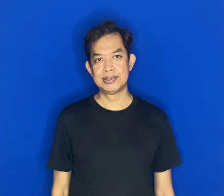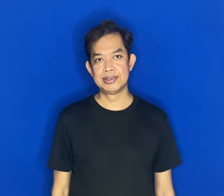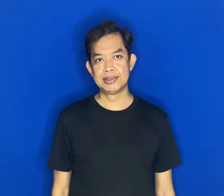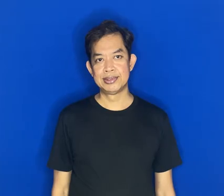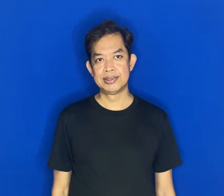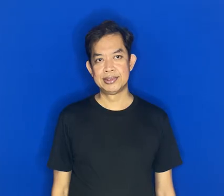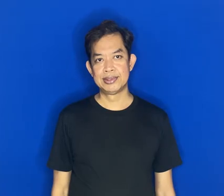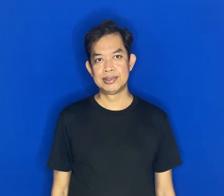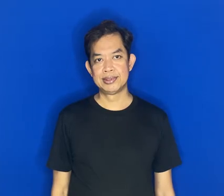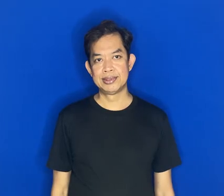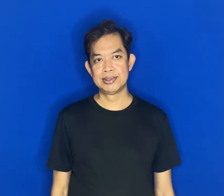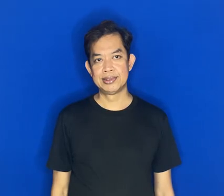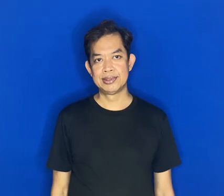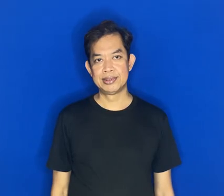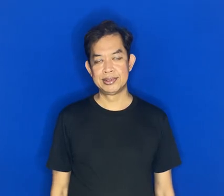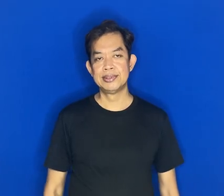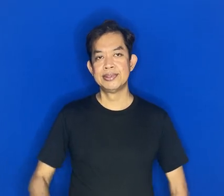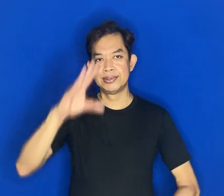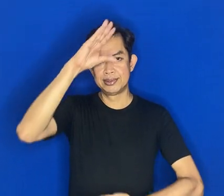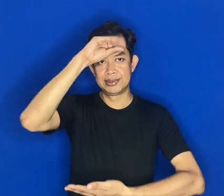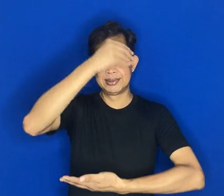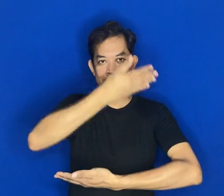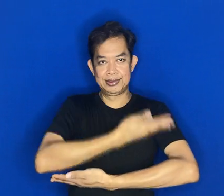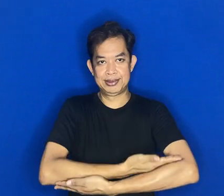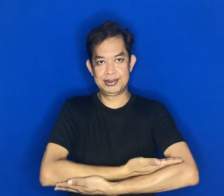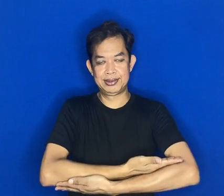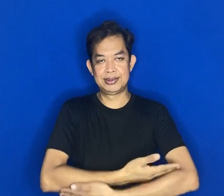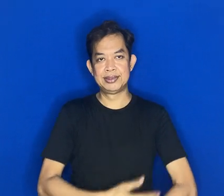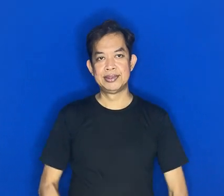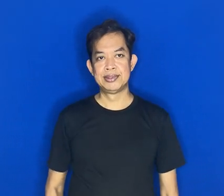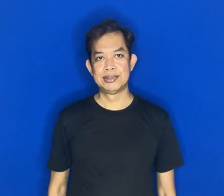son